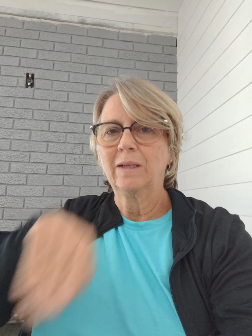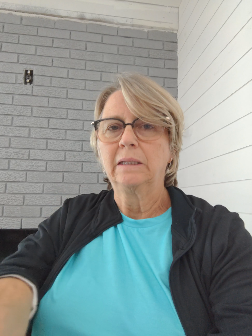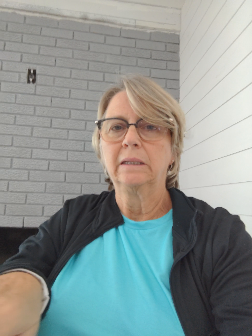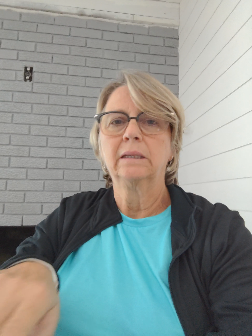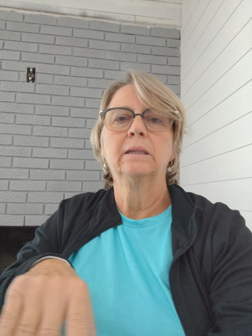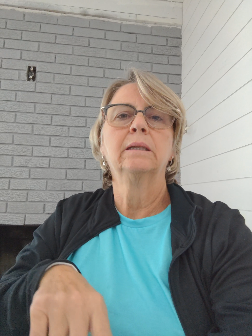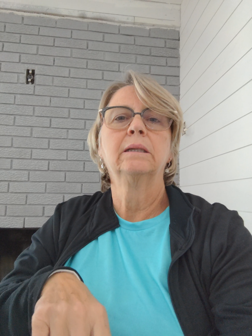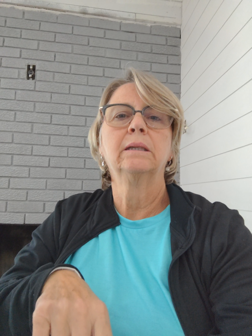elephant